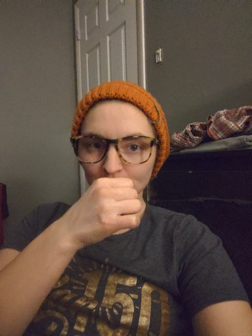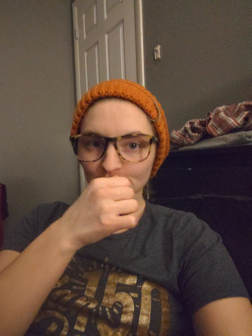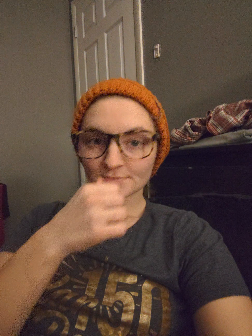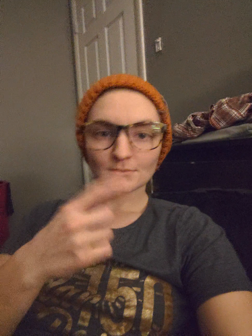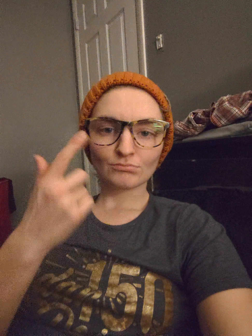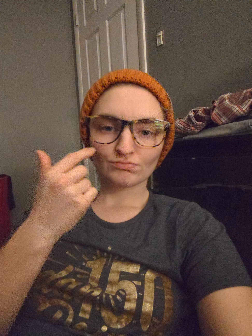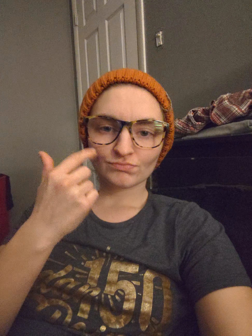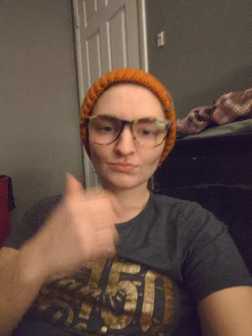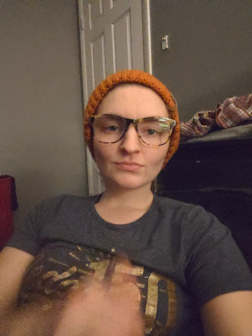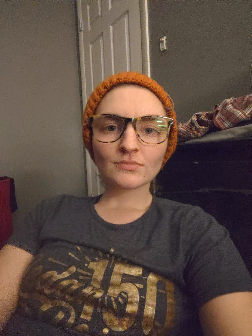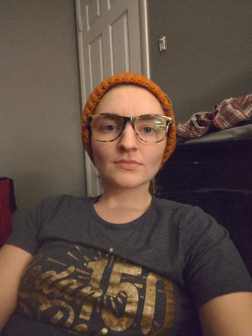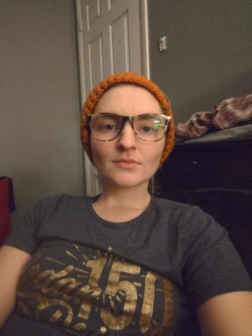cry